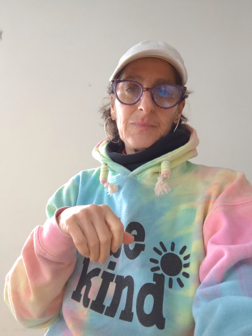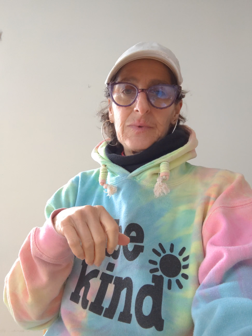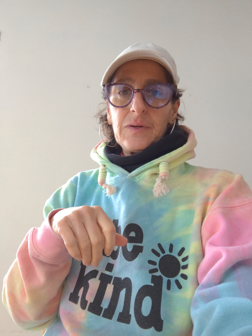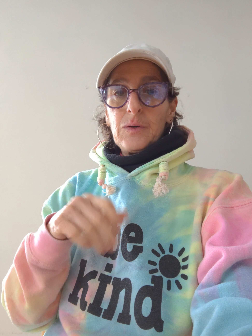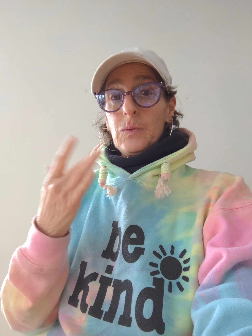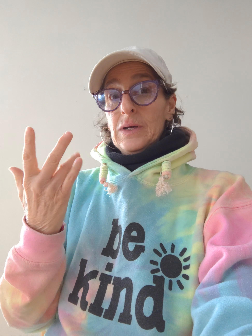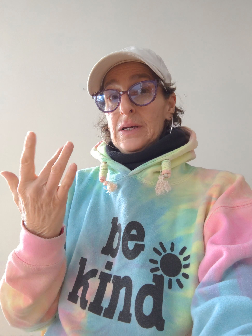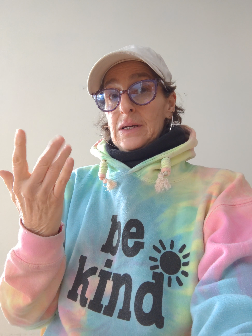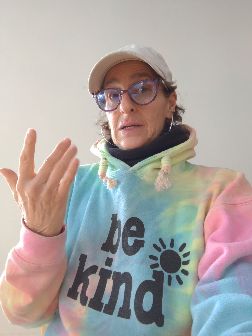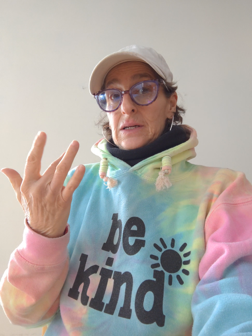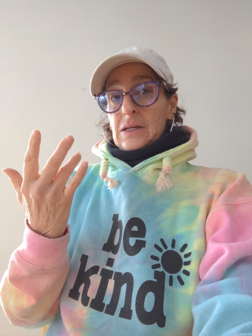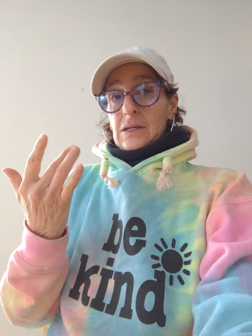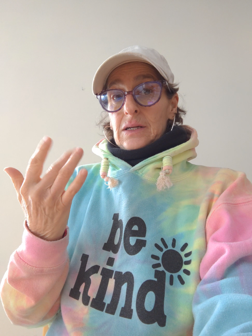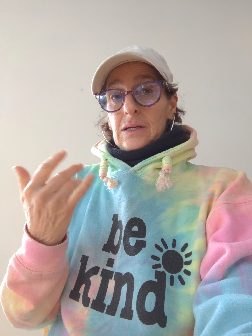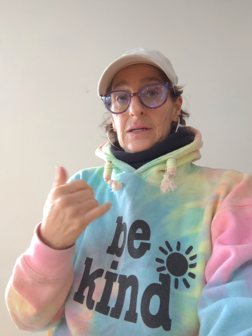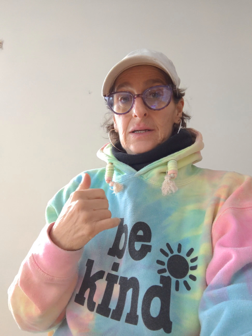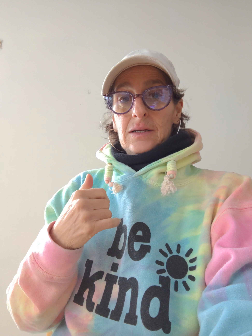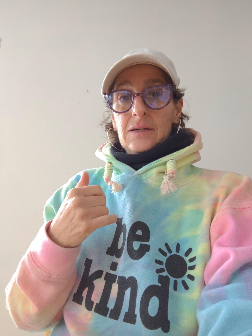wait